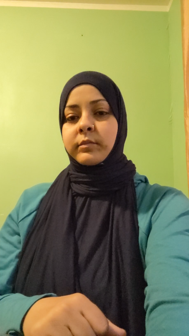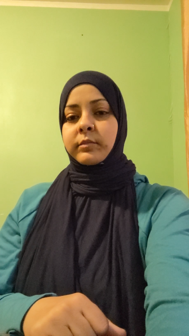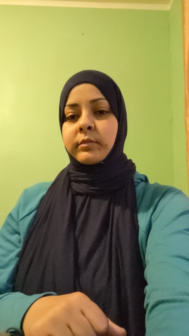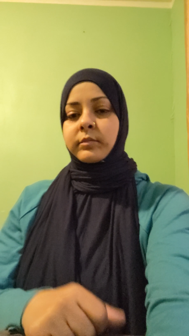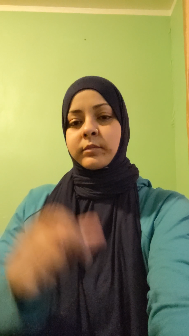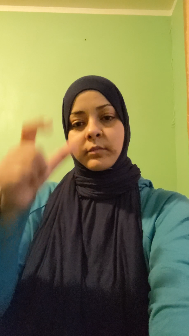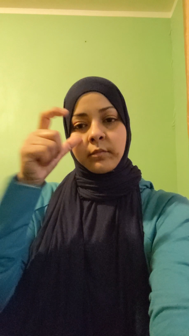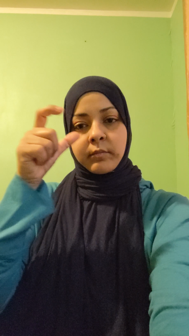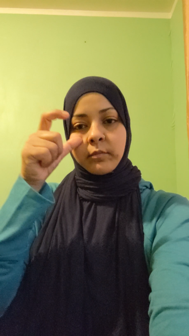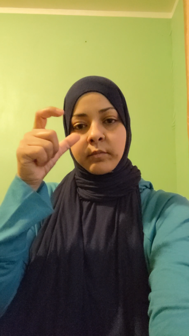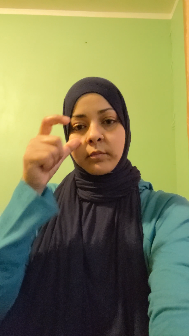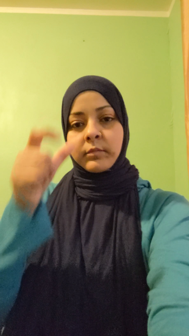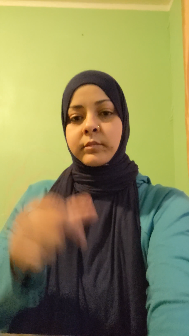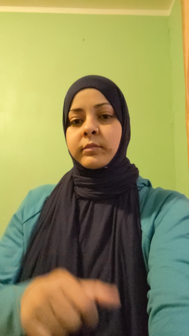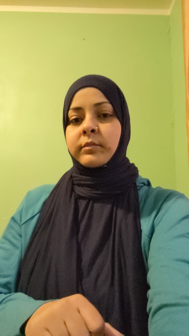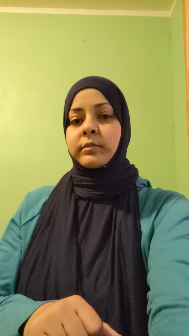glasses